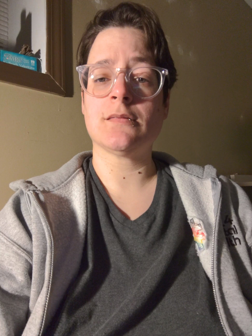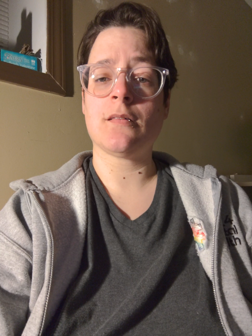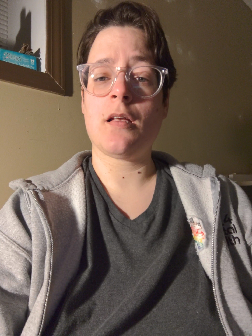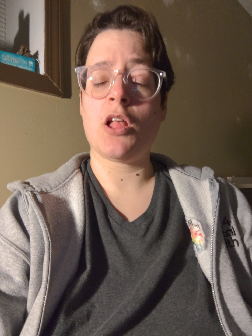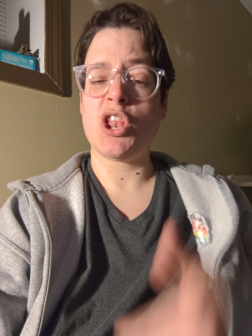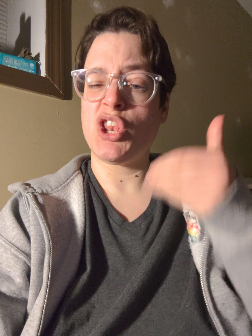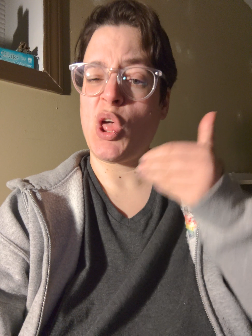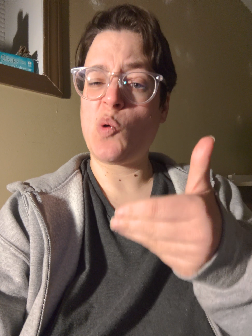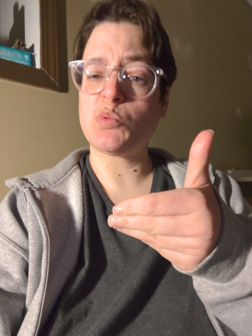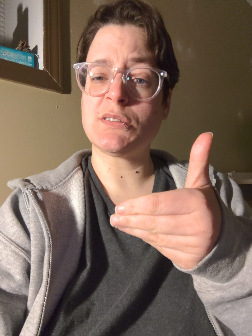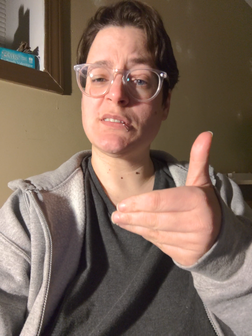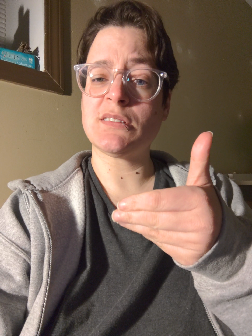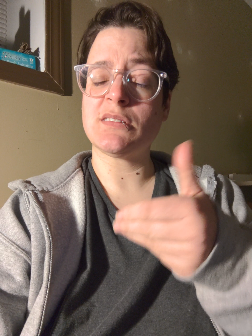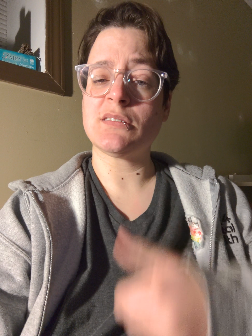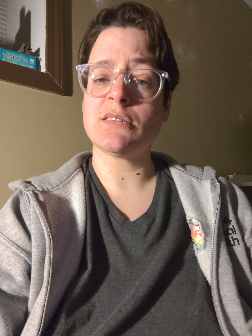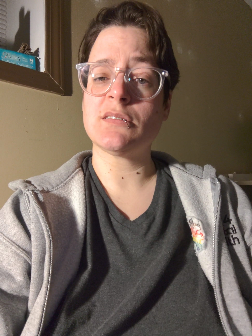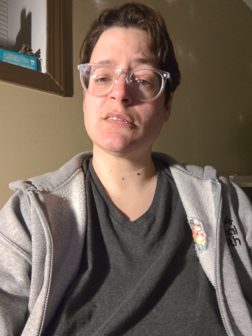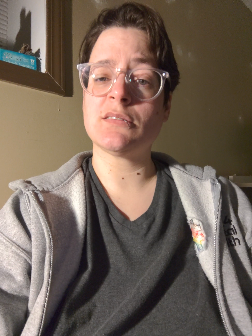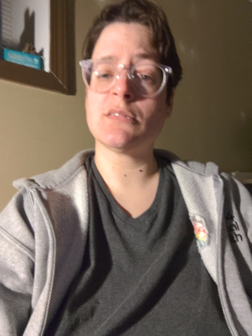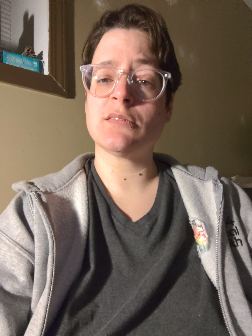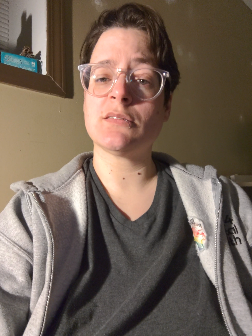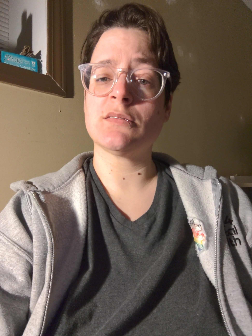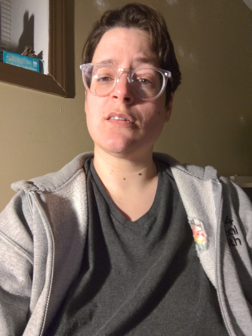close